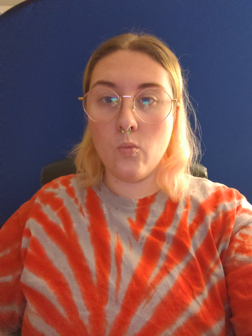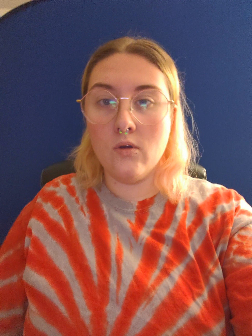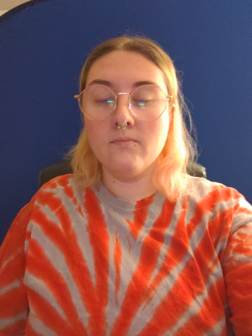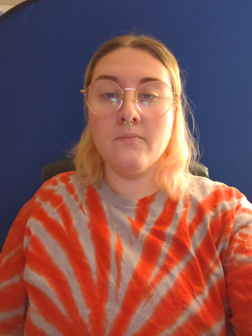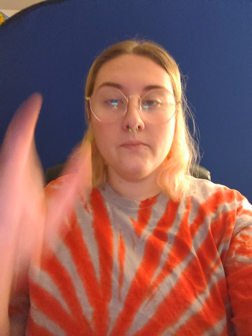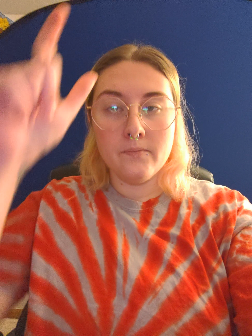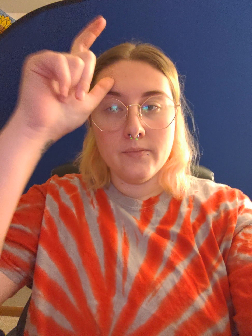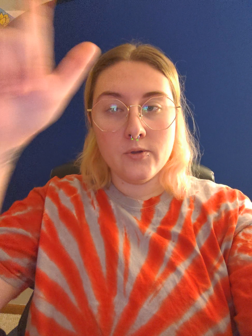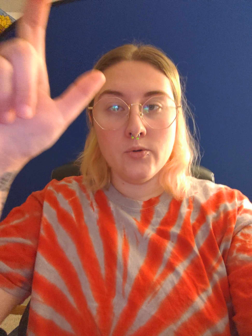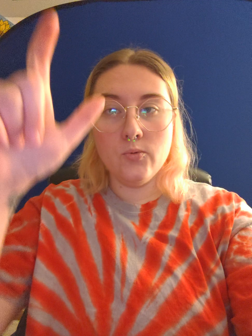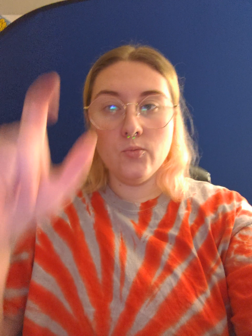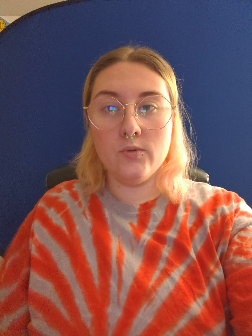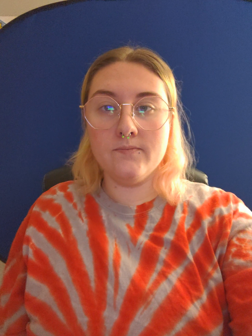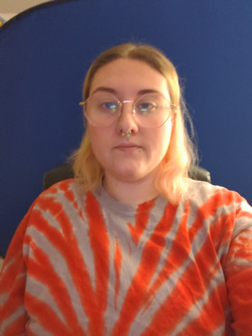moon